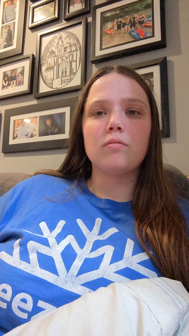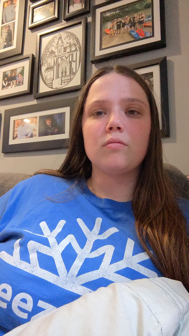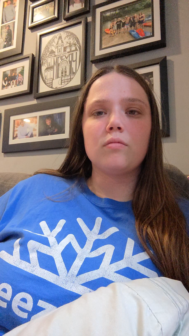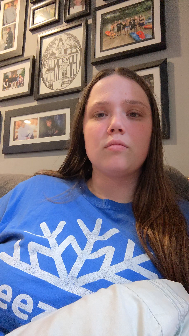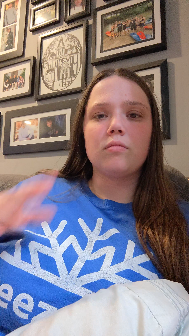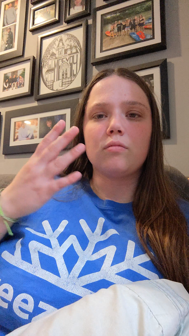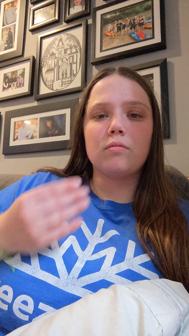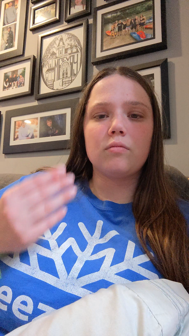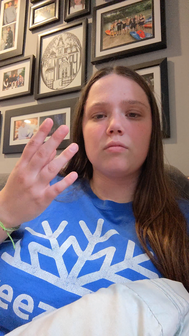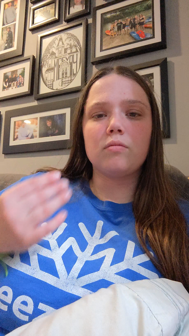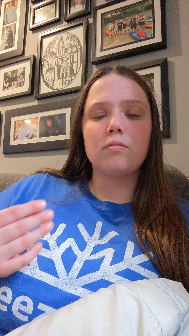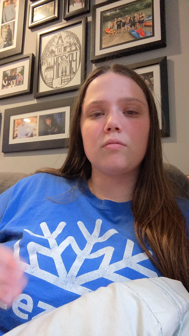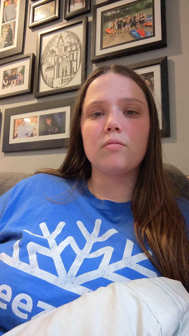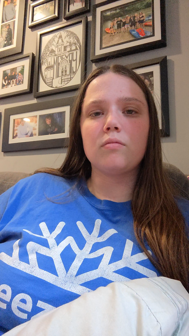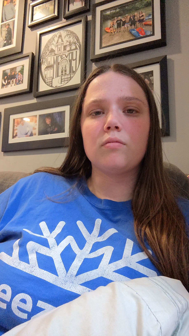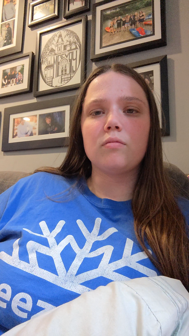gentle